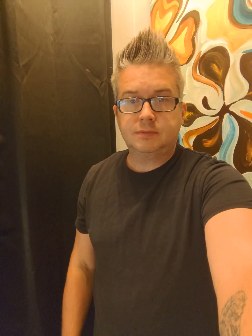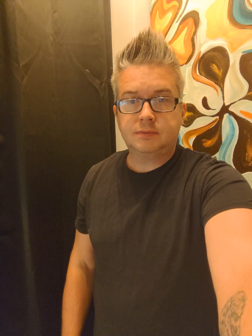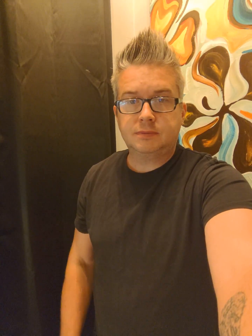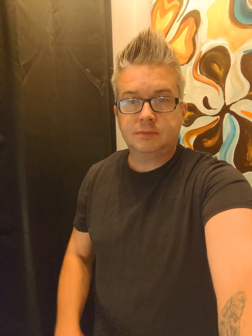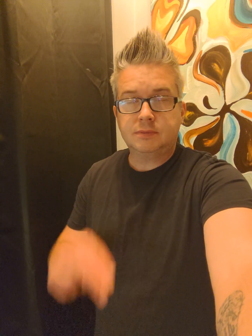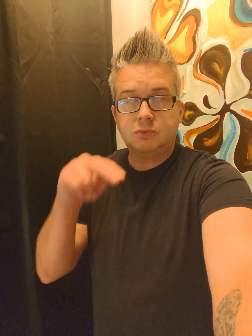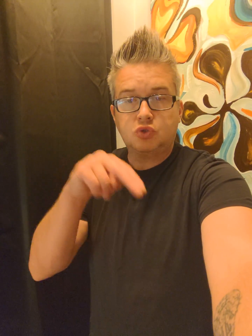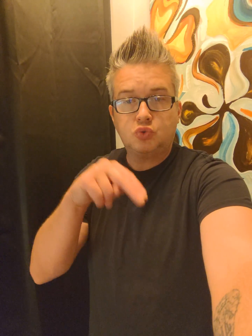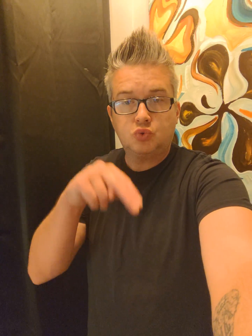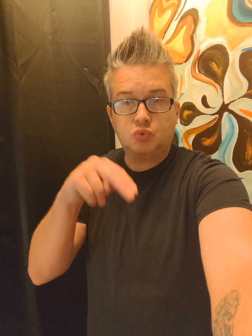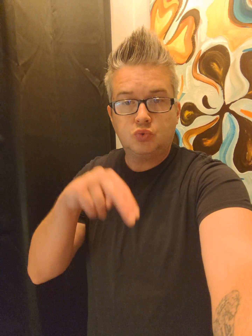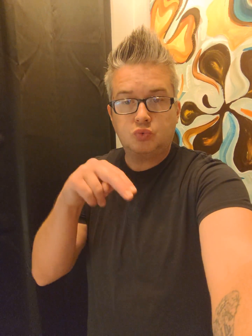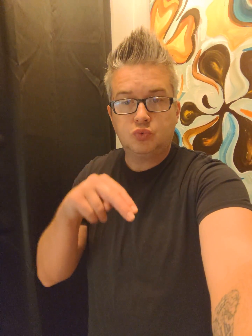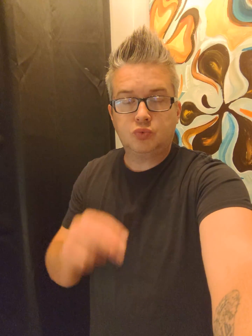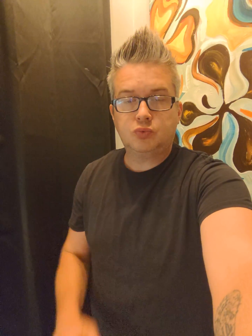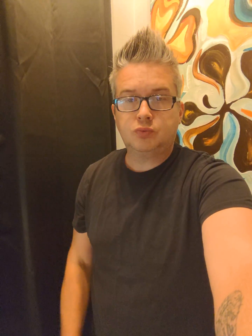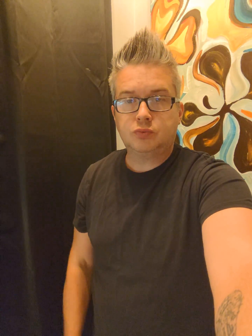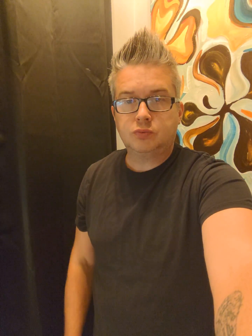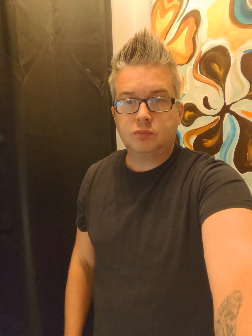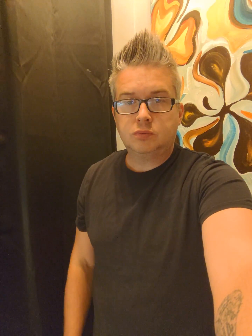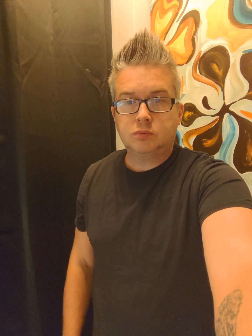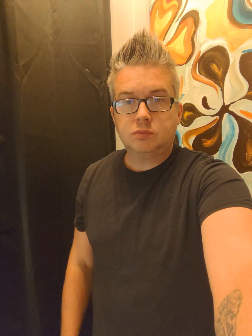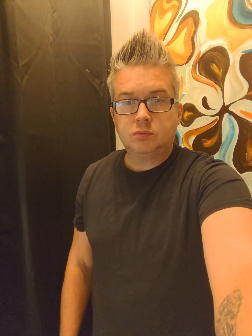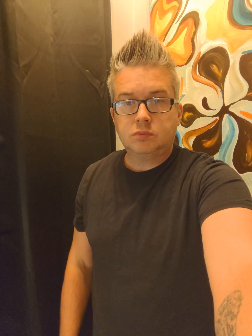nurse